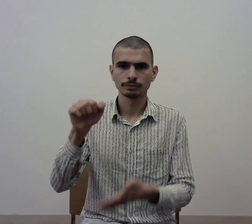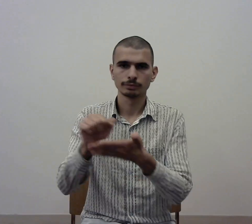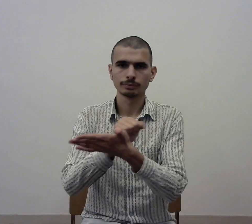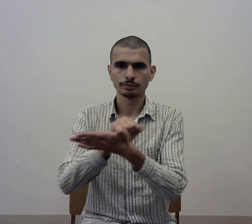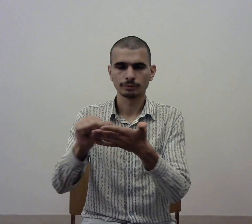sənəd